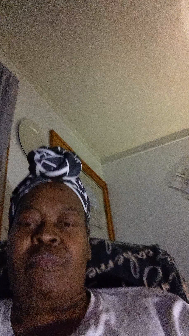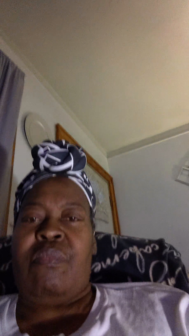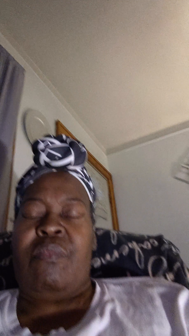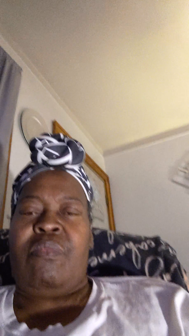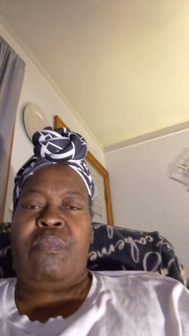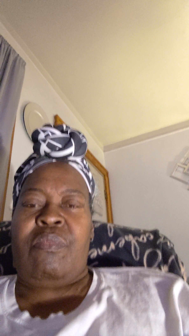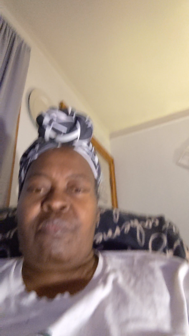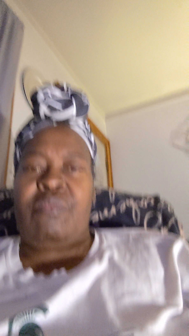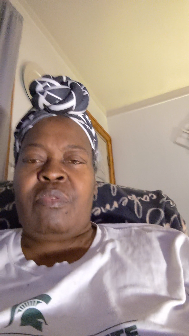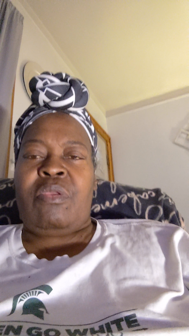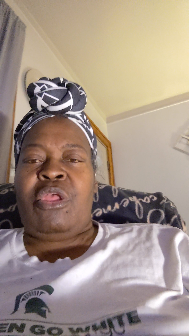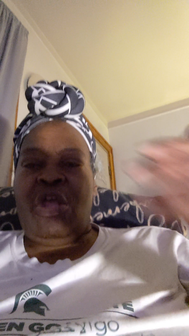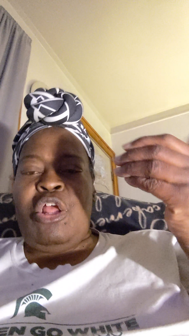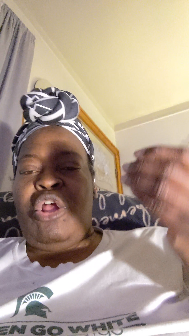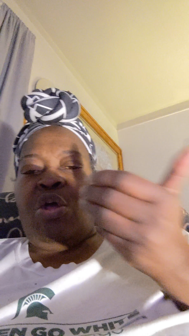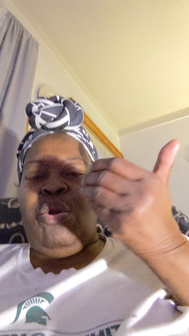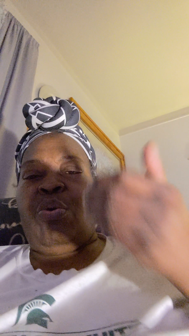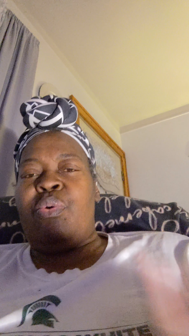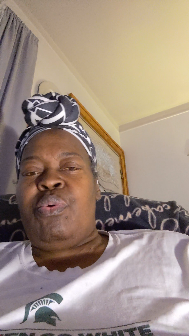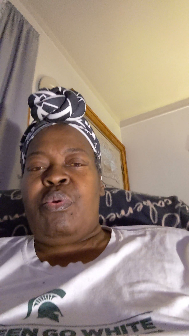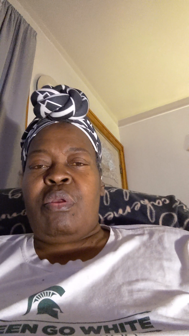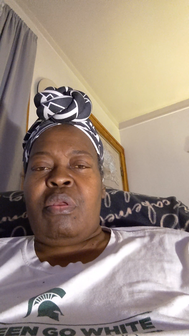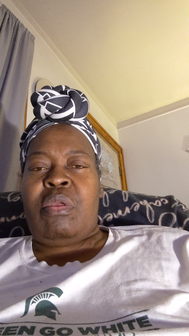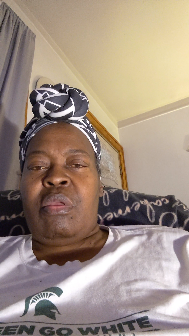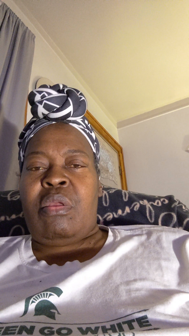new